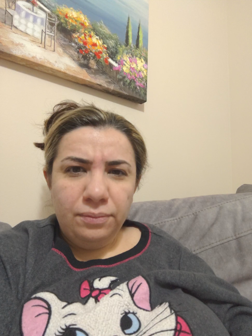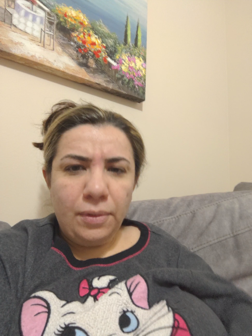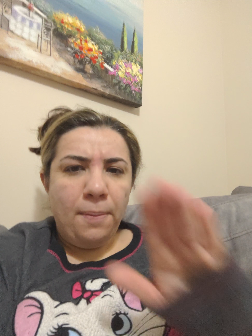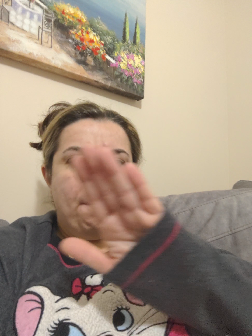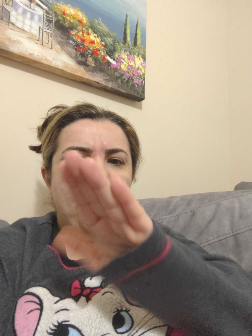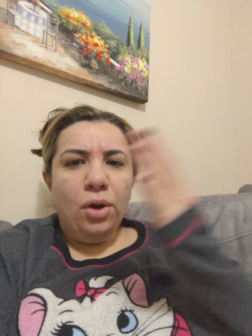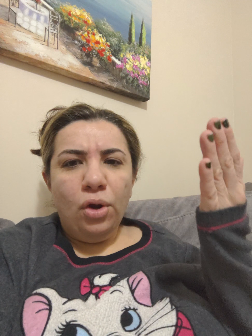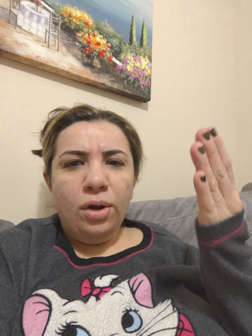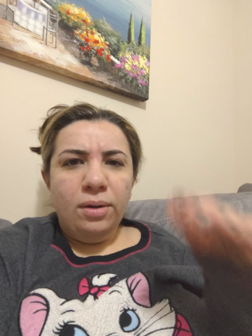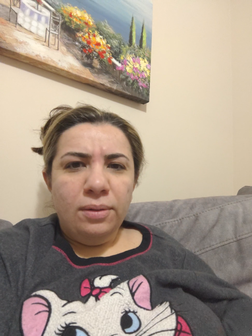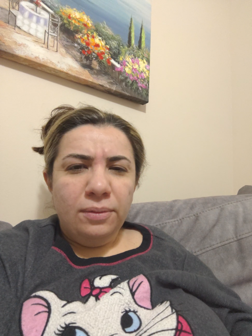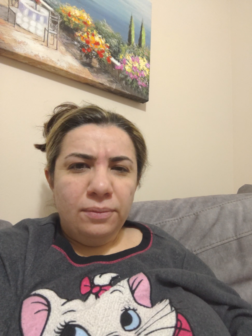book